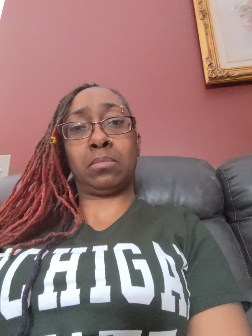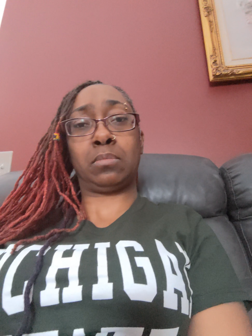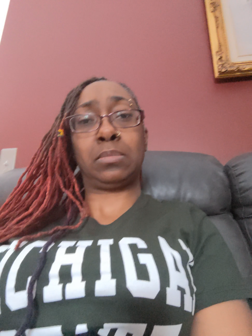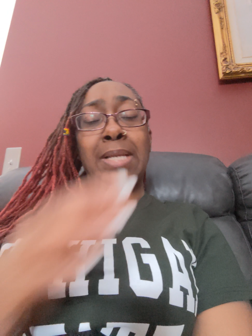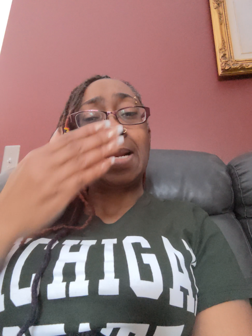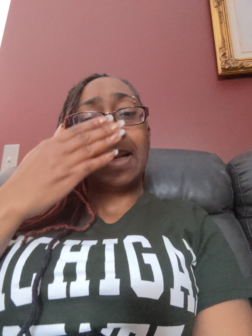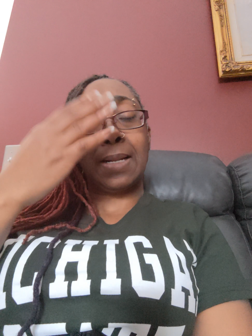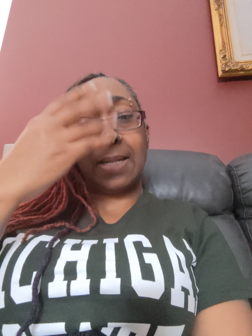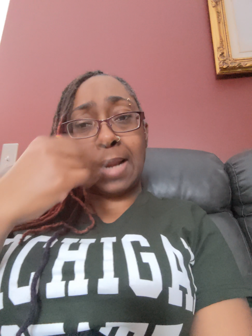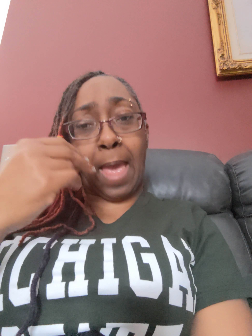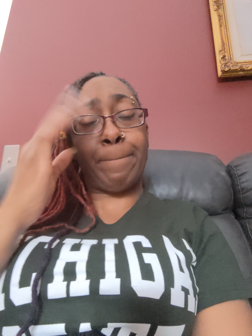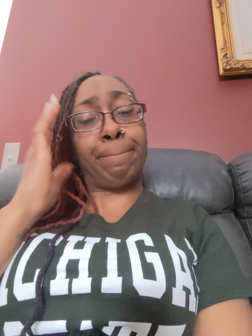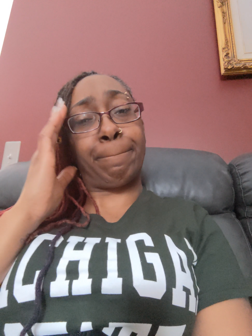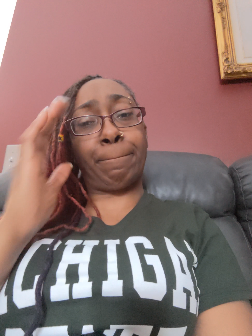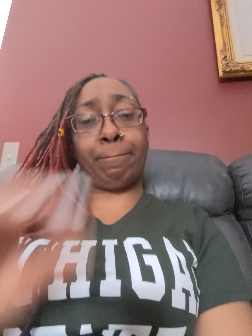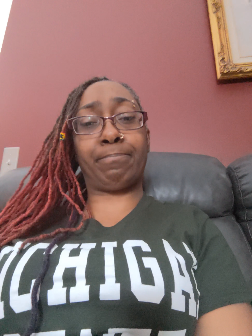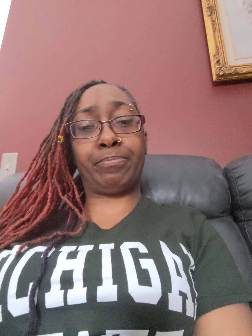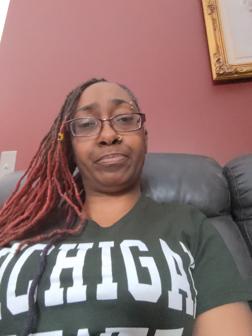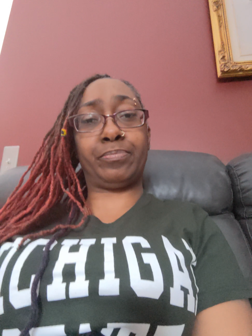nap